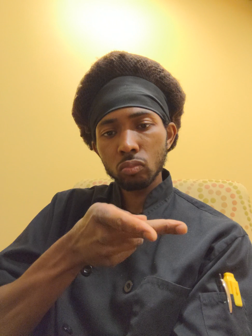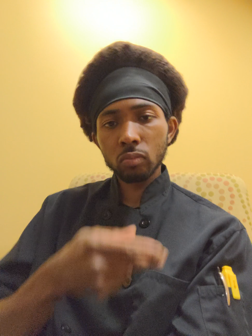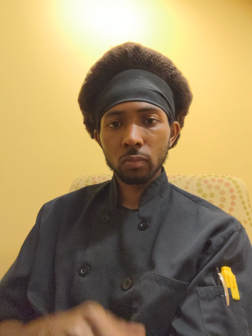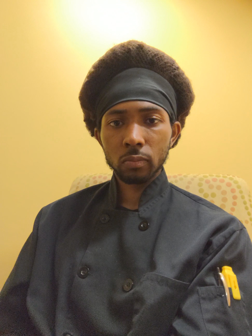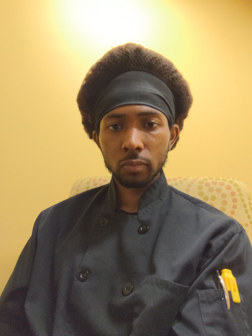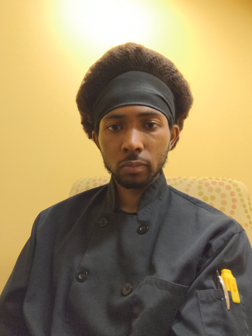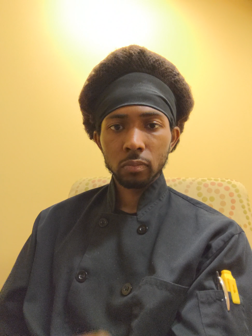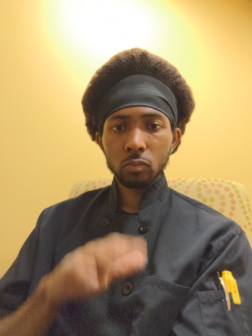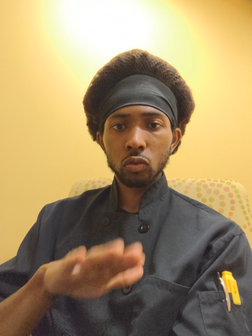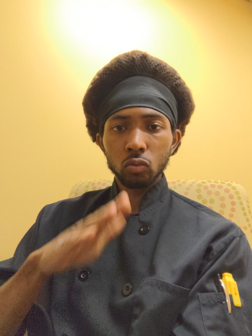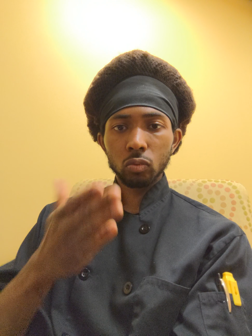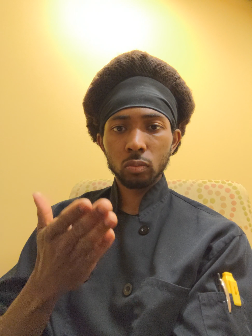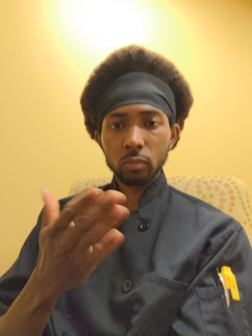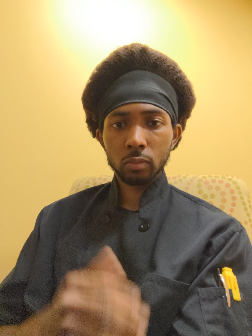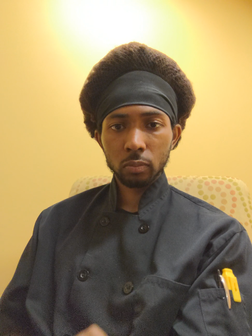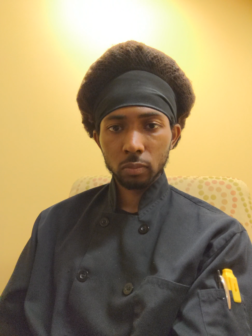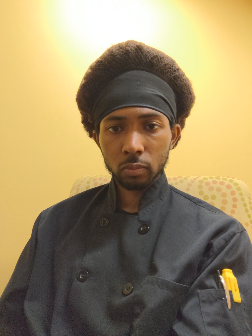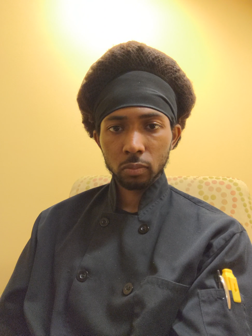cook